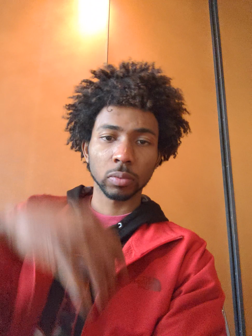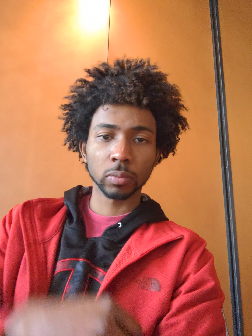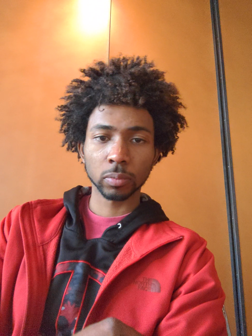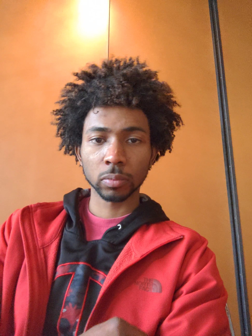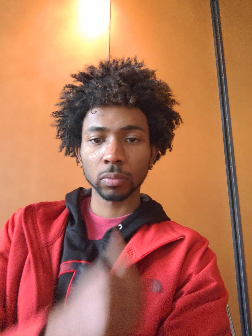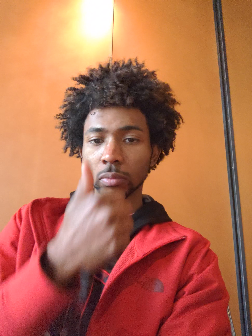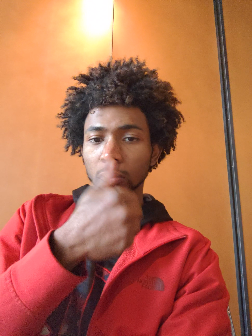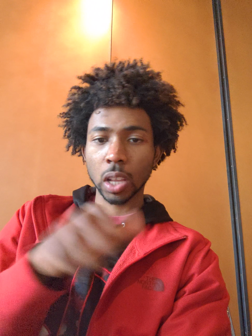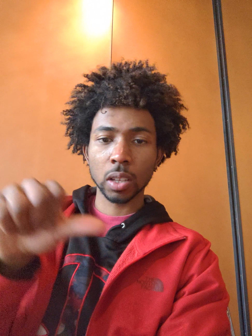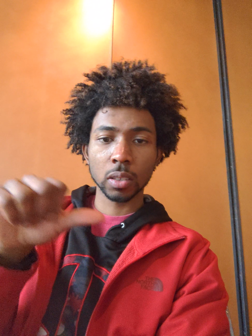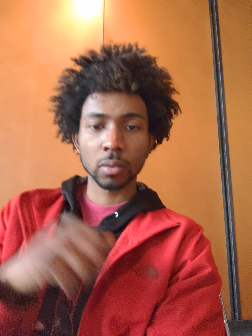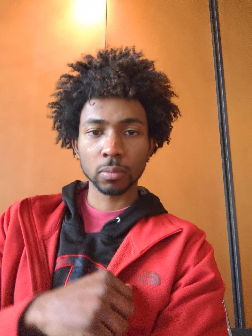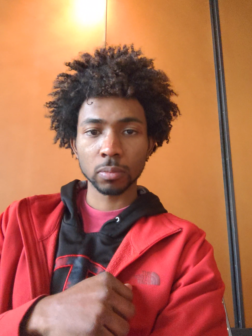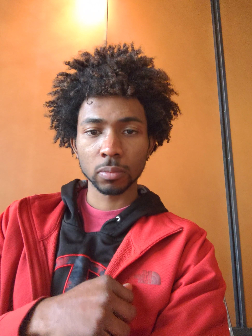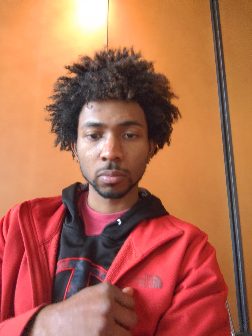any